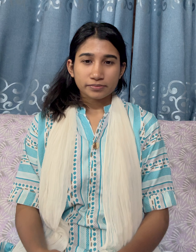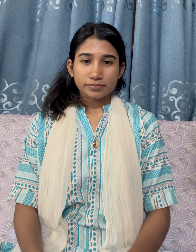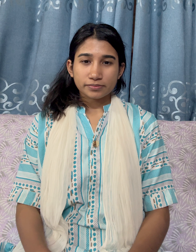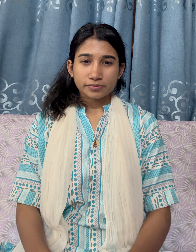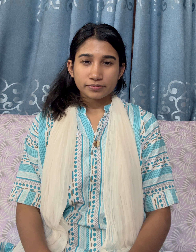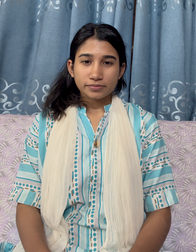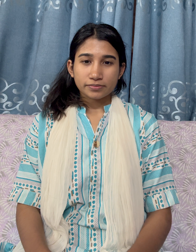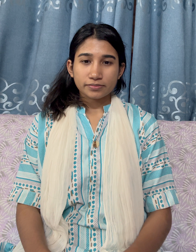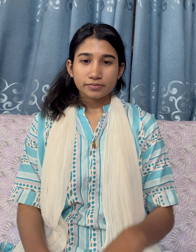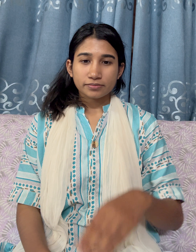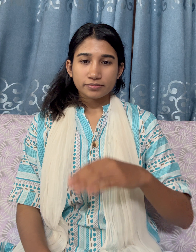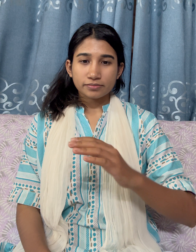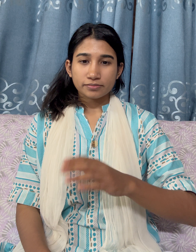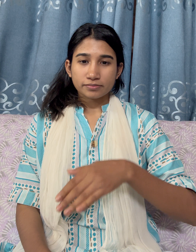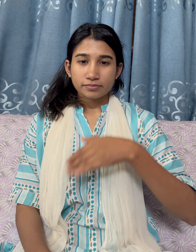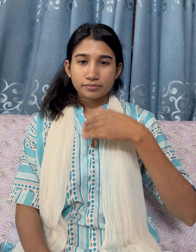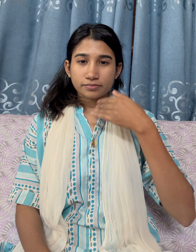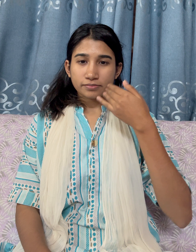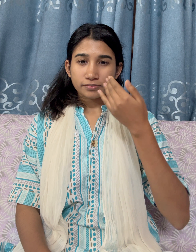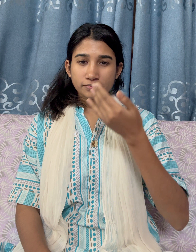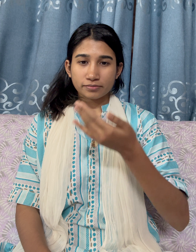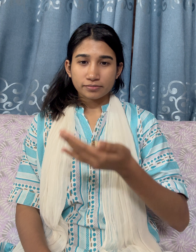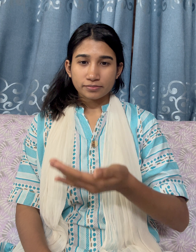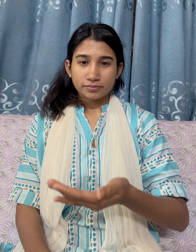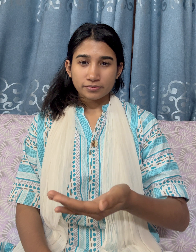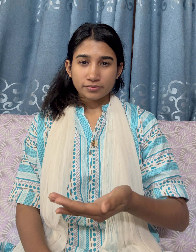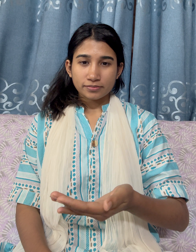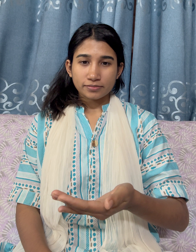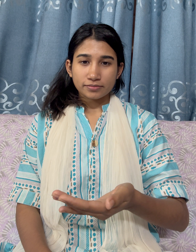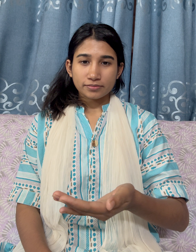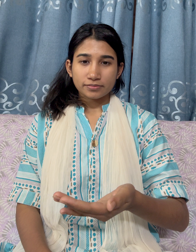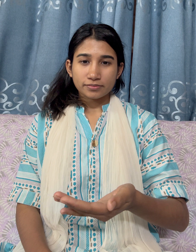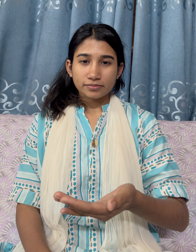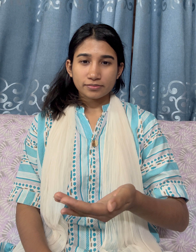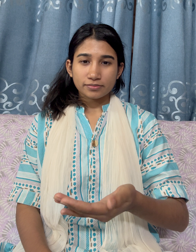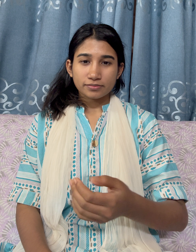পরে